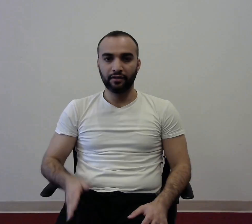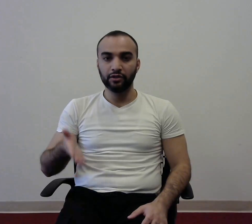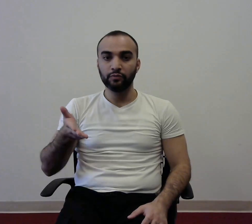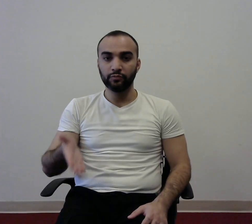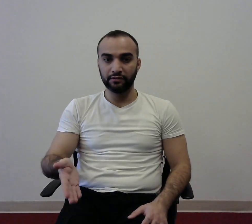burda